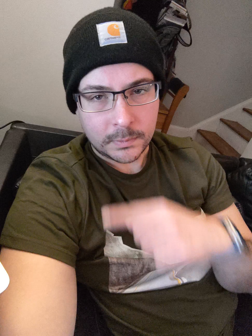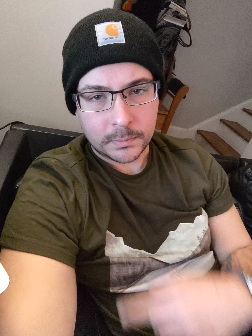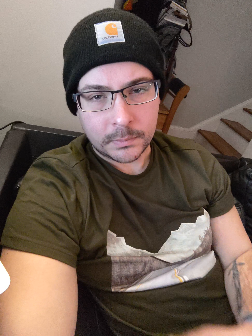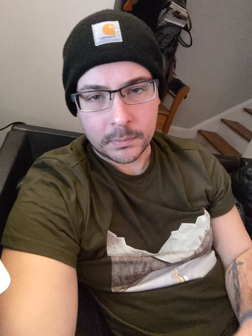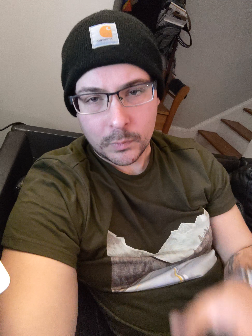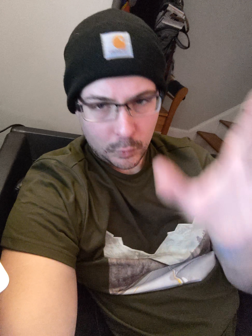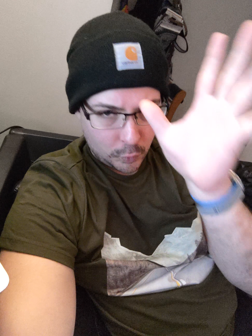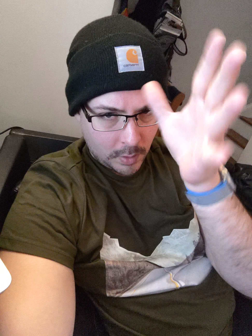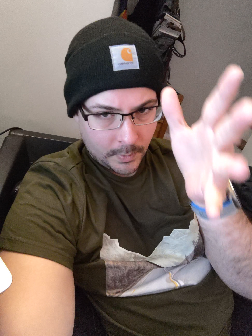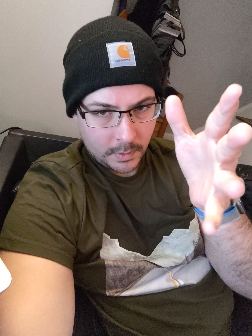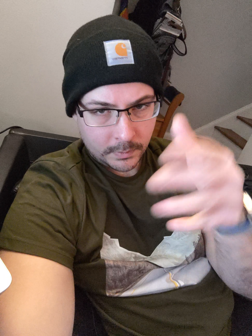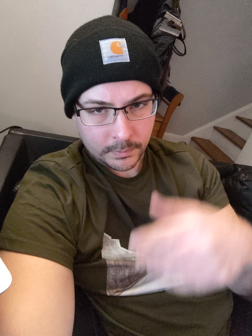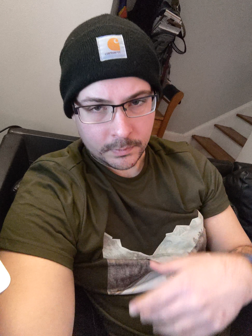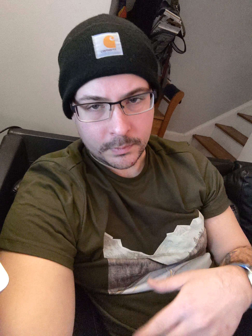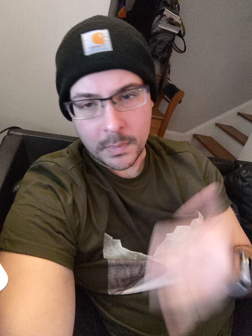grandpa